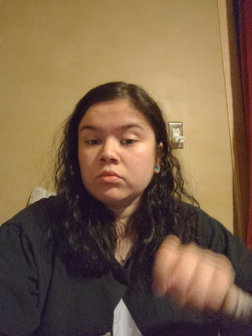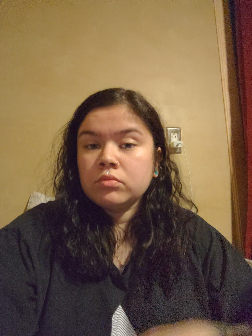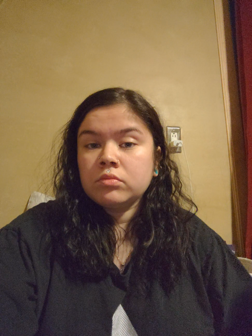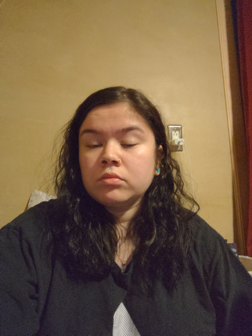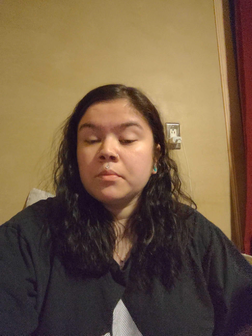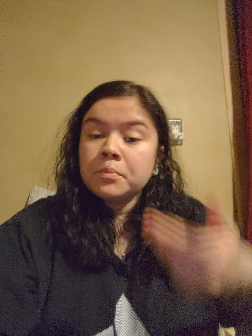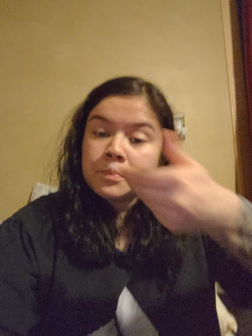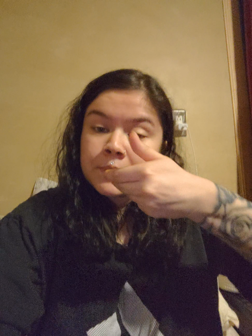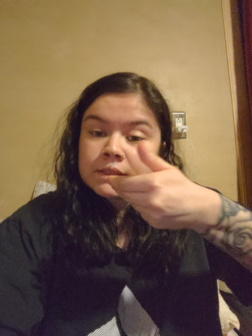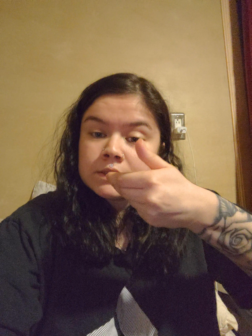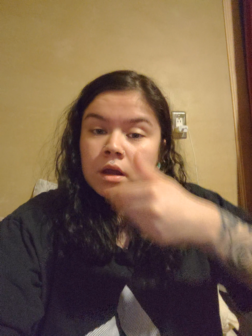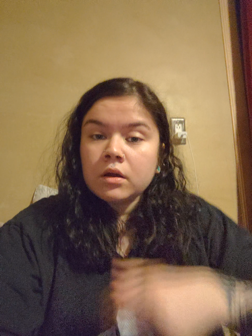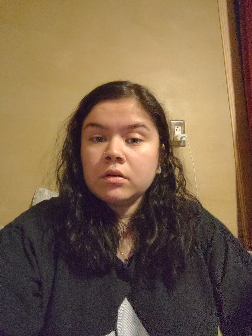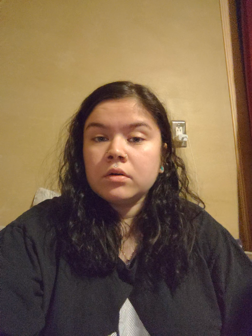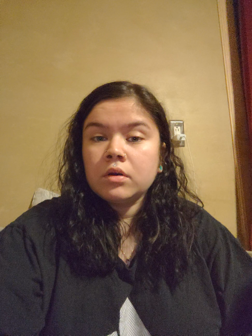pizza